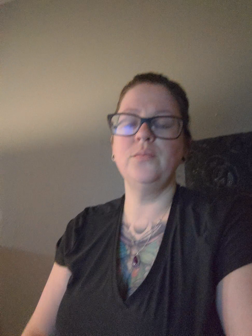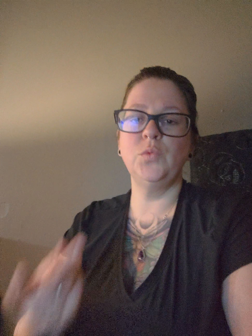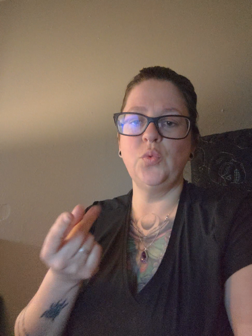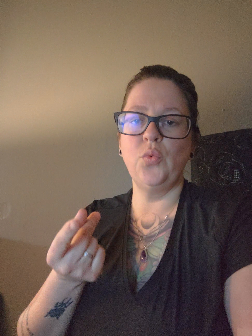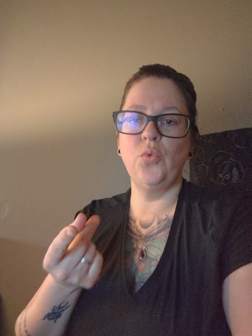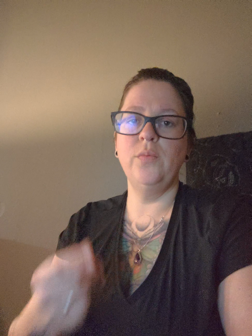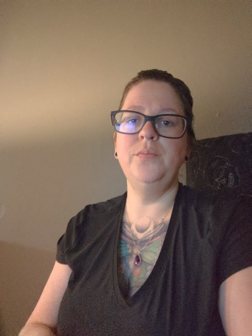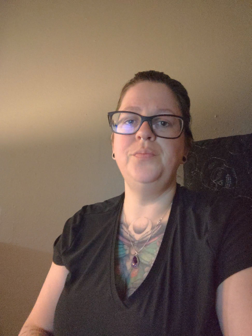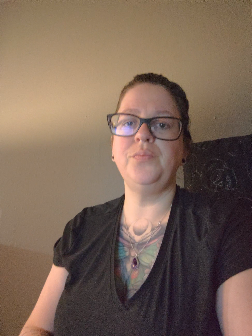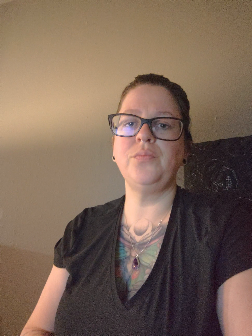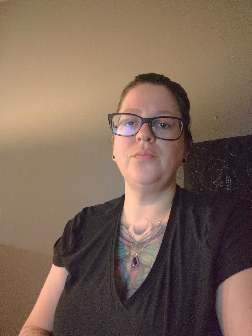dog